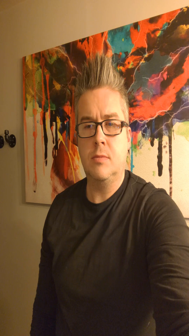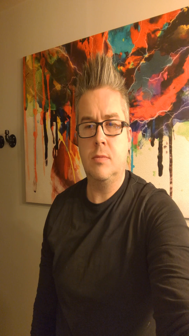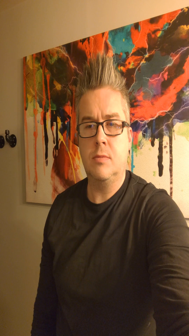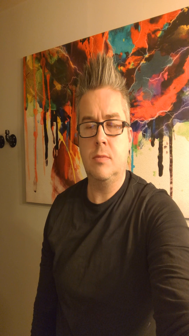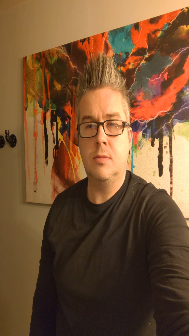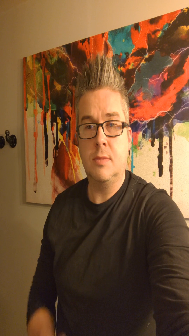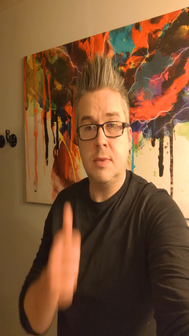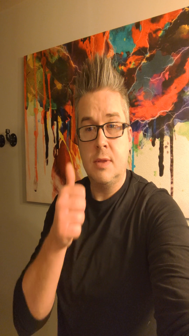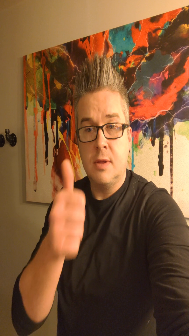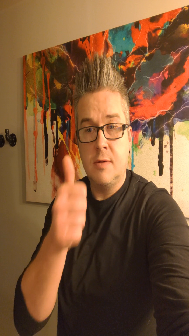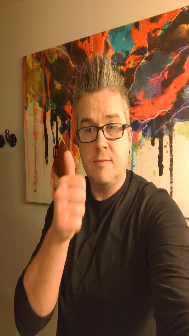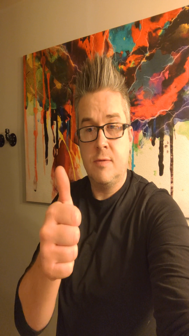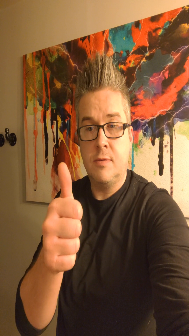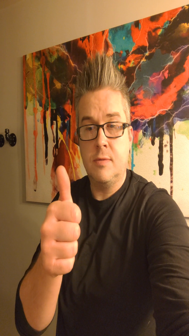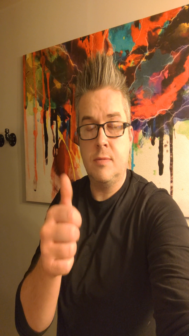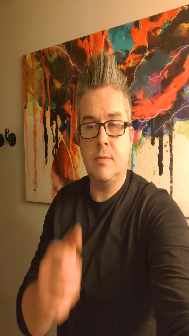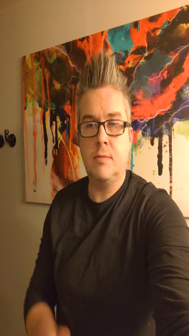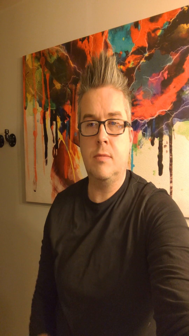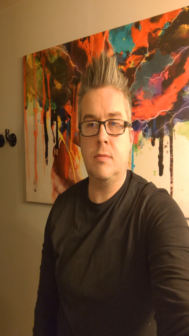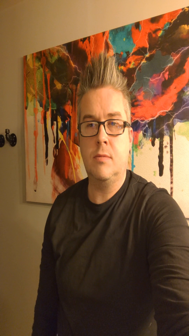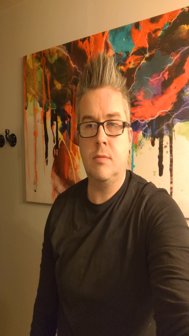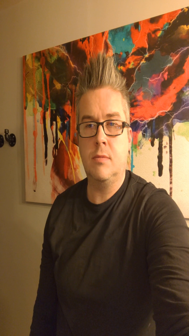yourself